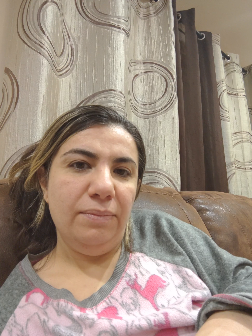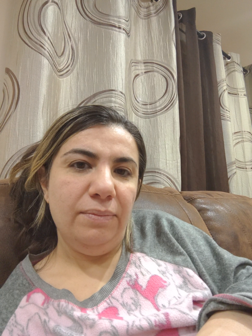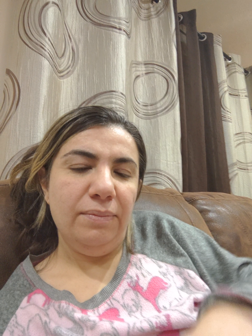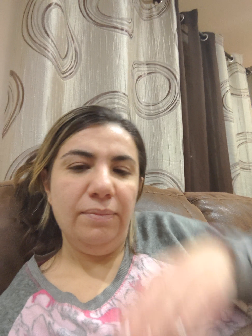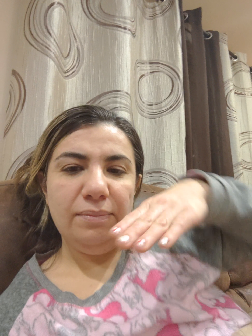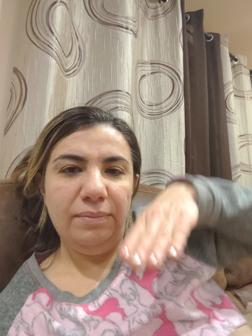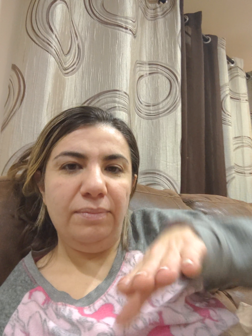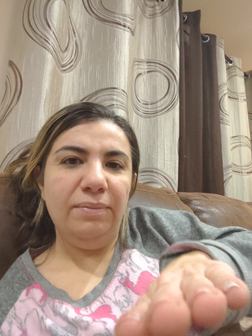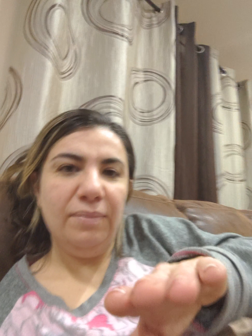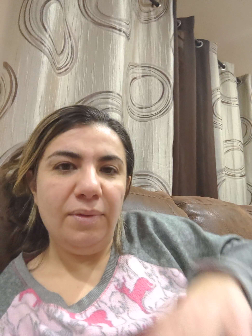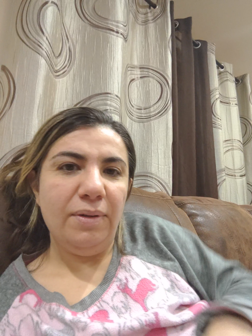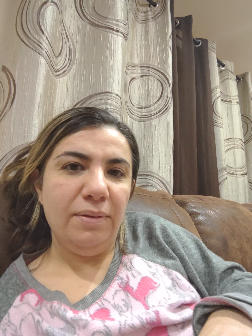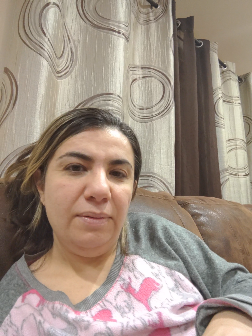into